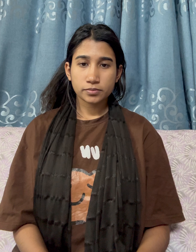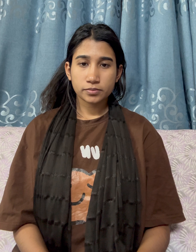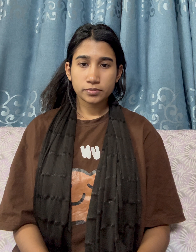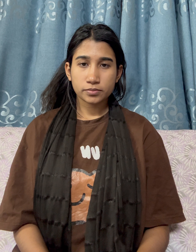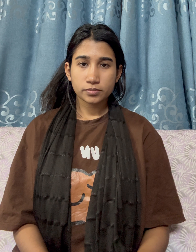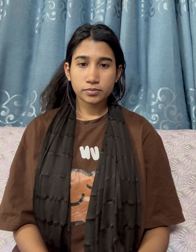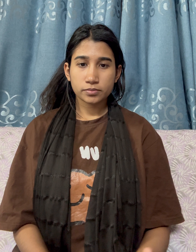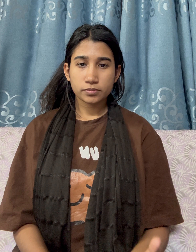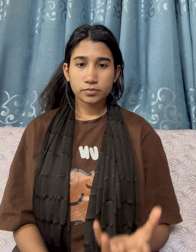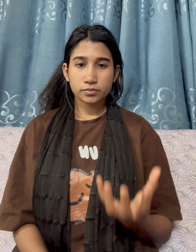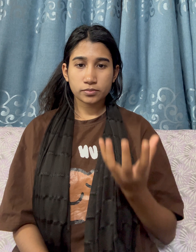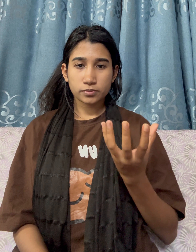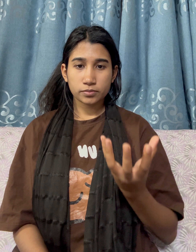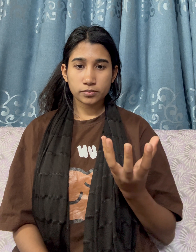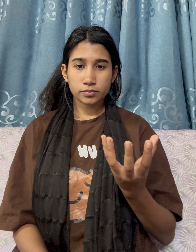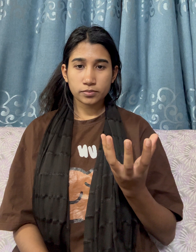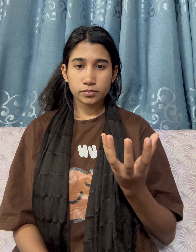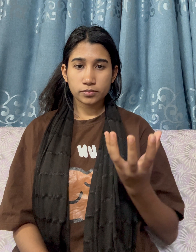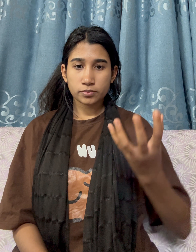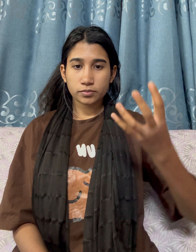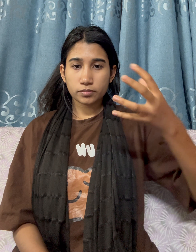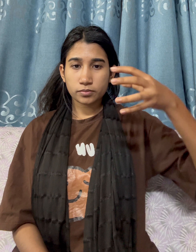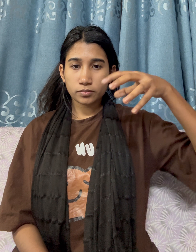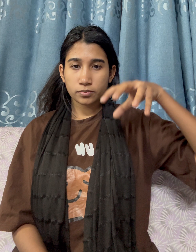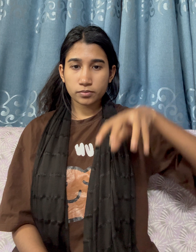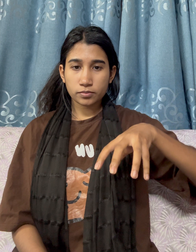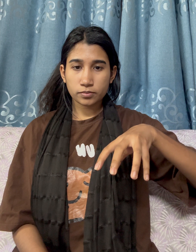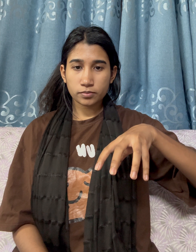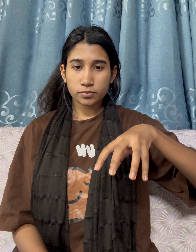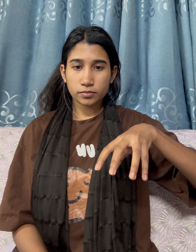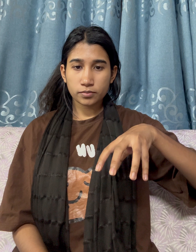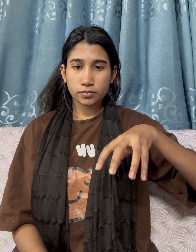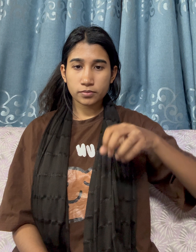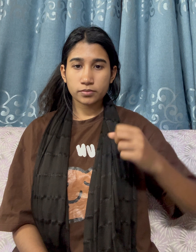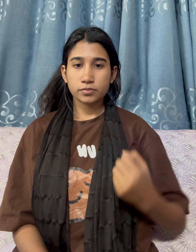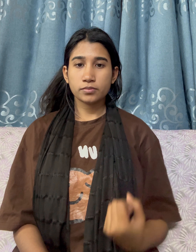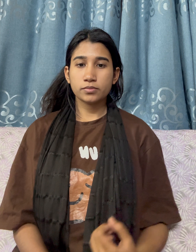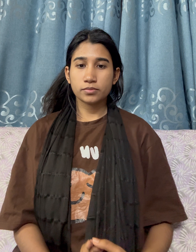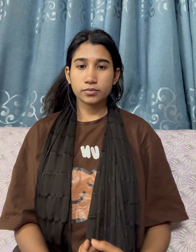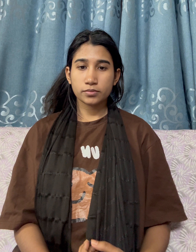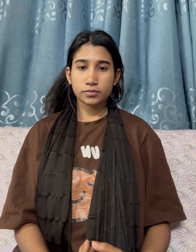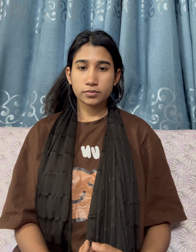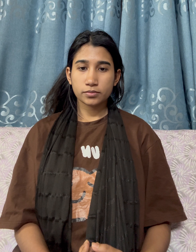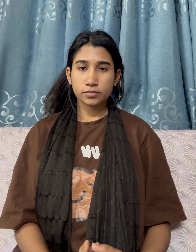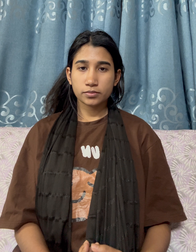বাংলাদেশ